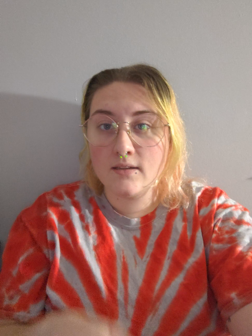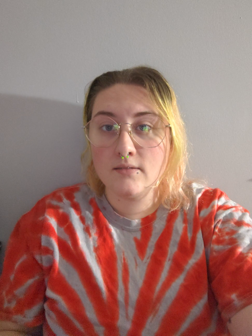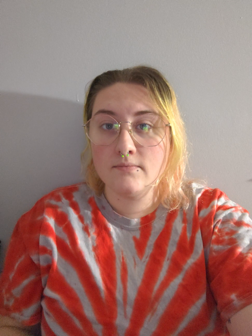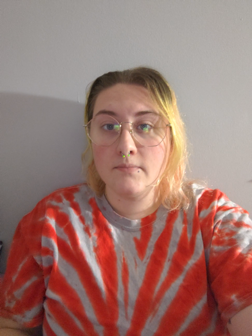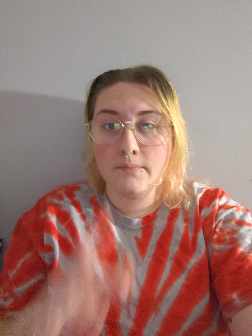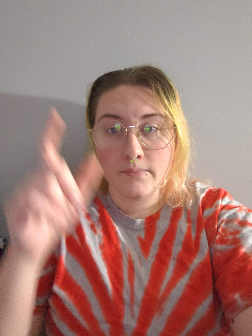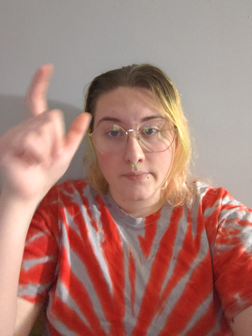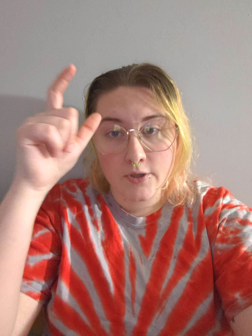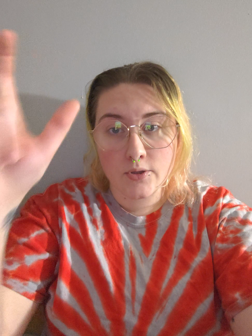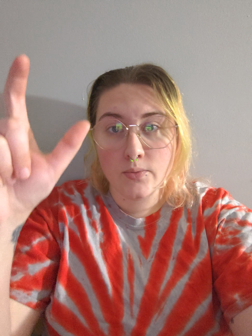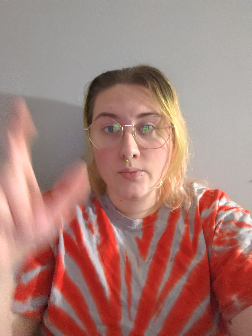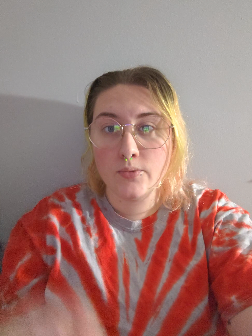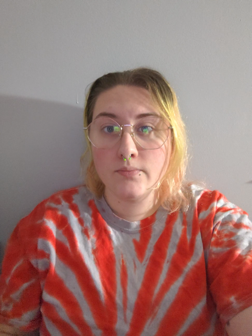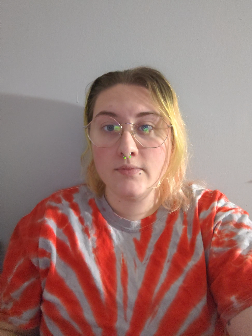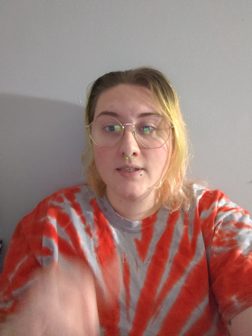moon